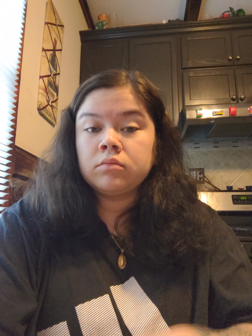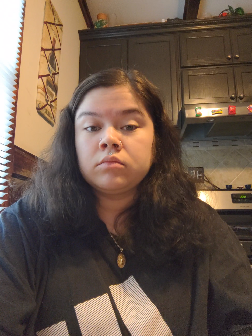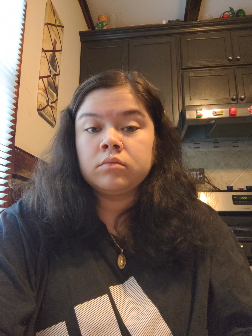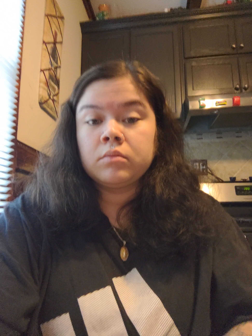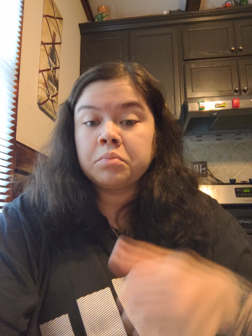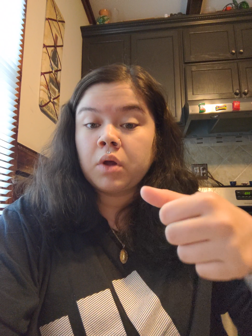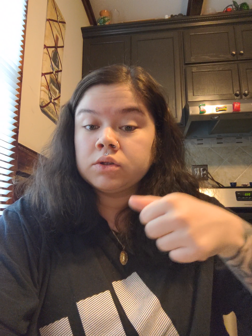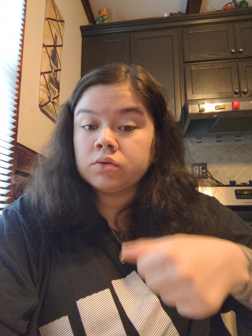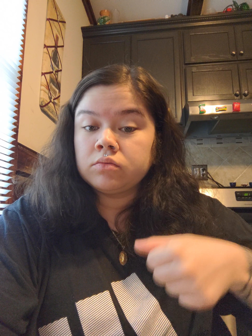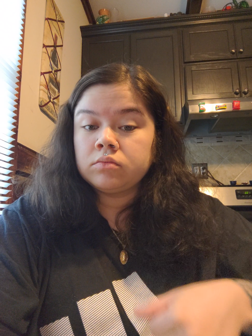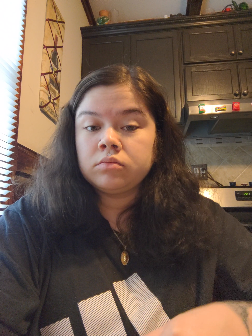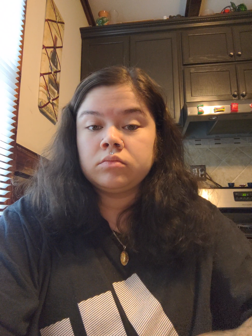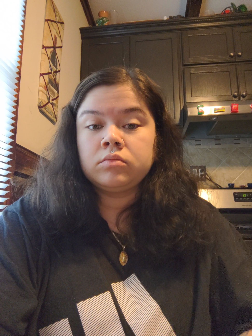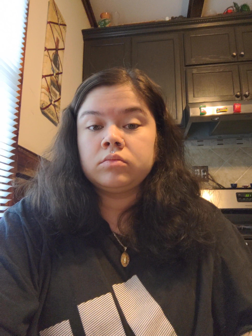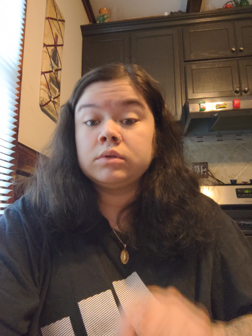puzzle